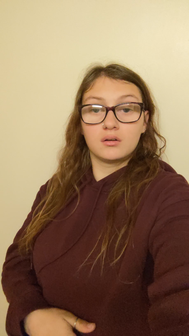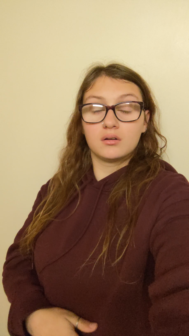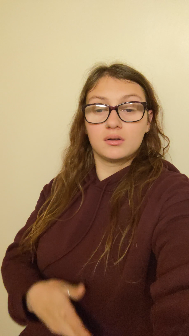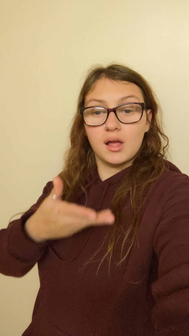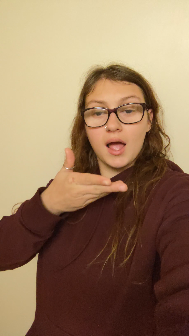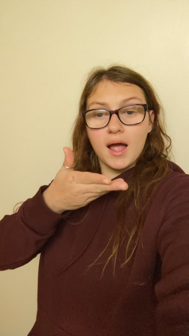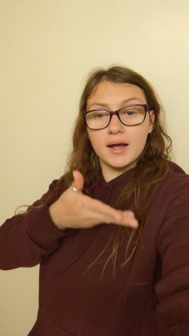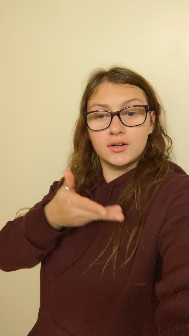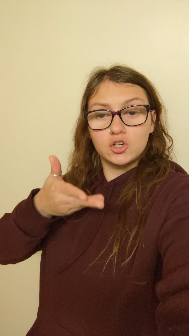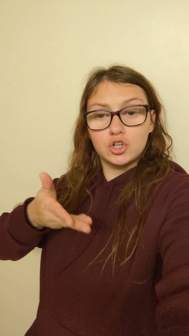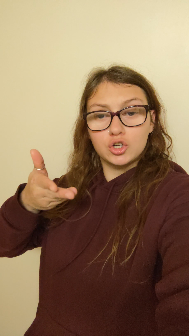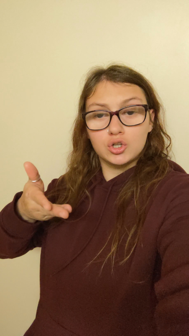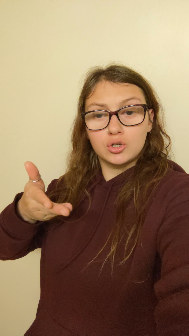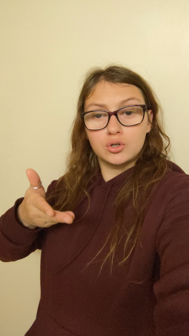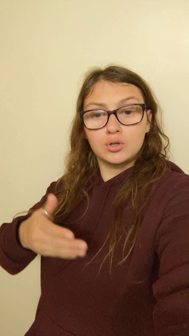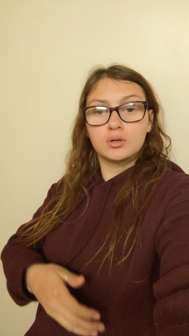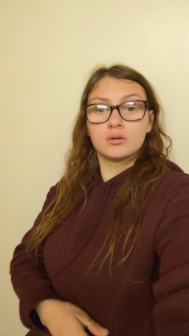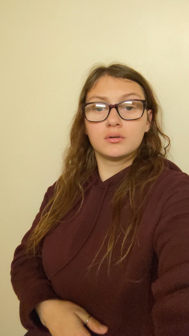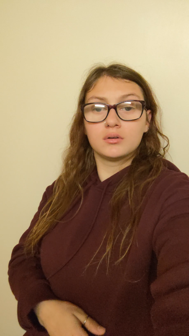carry